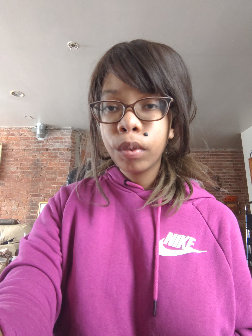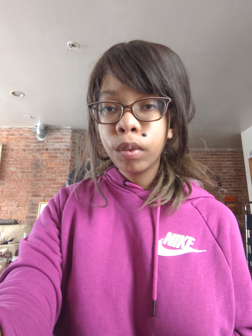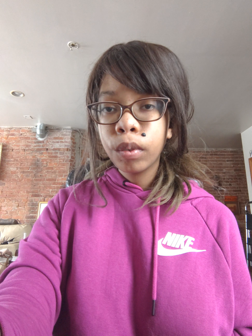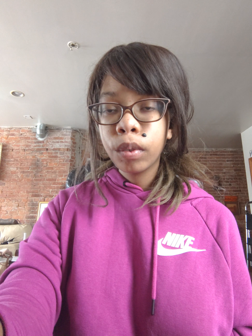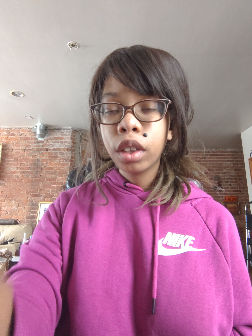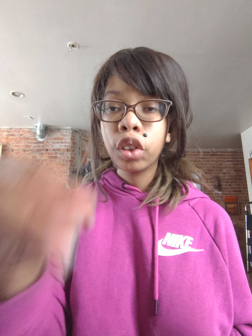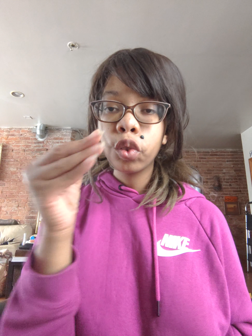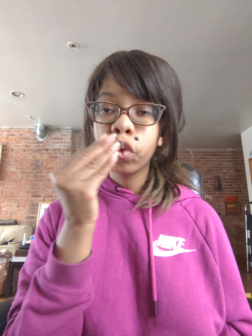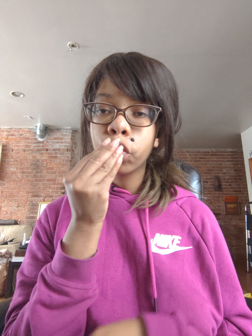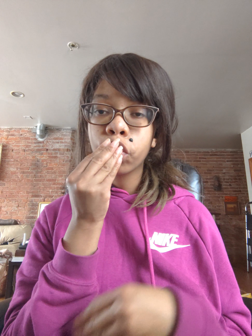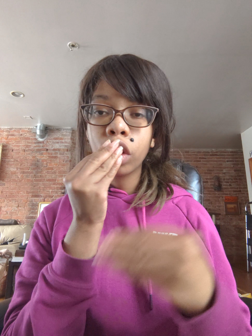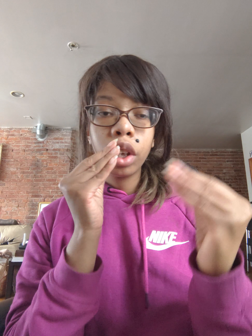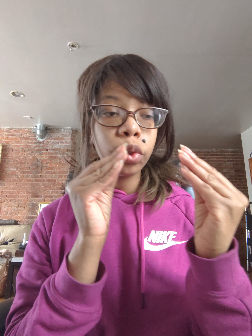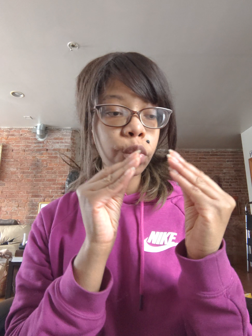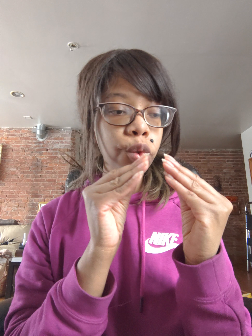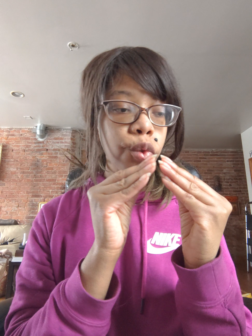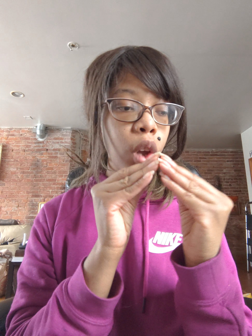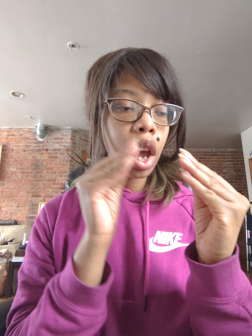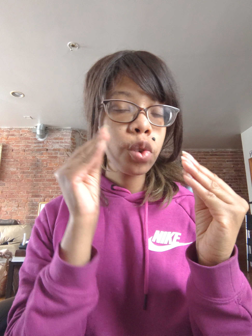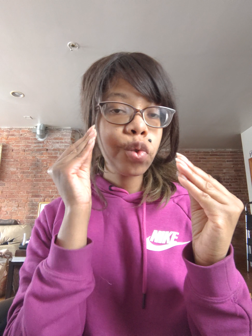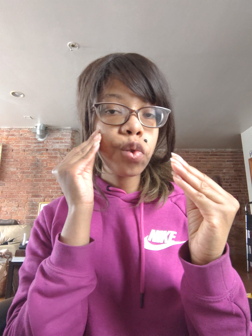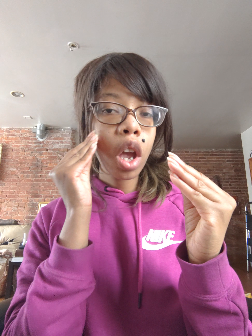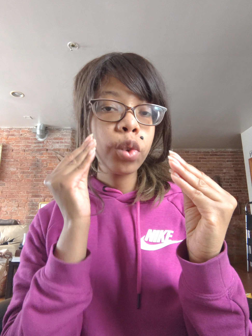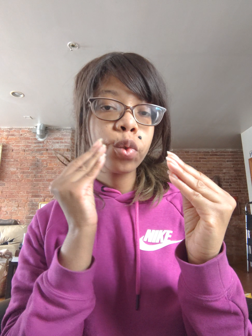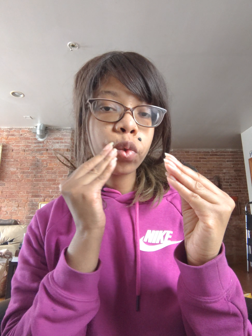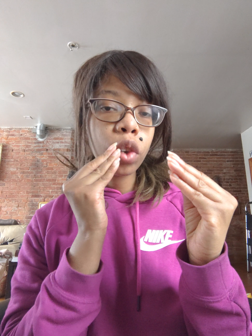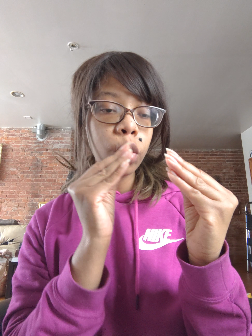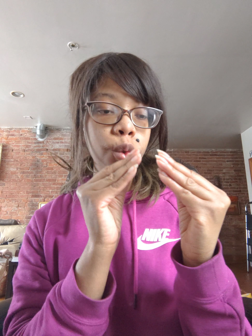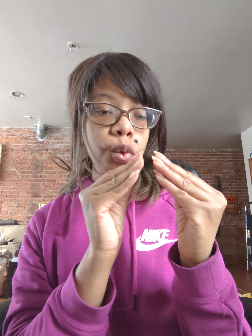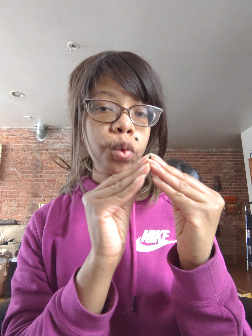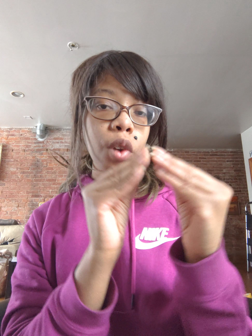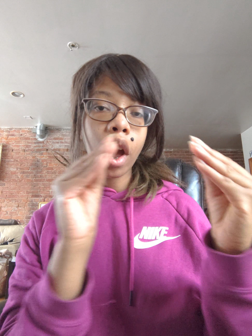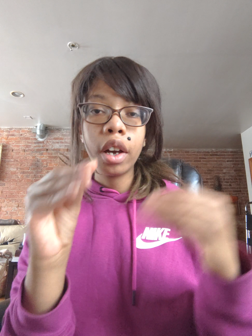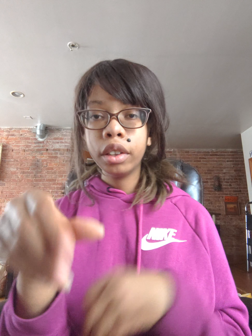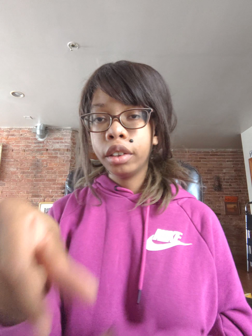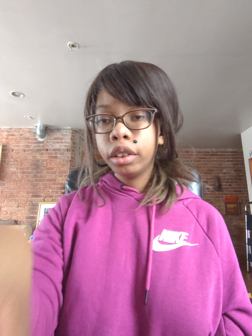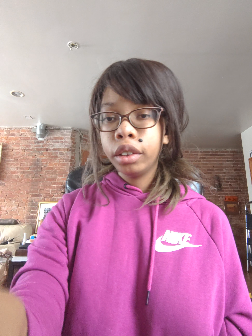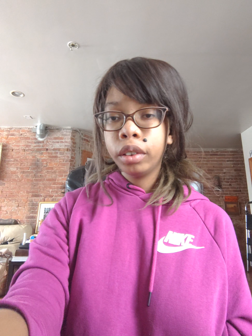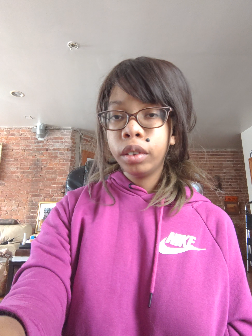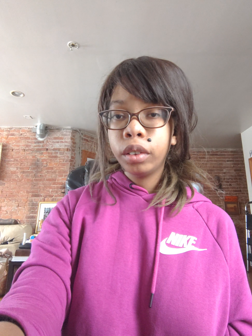kiss